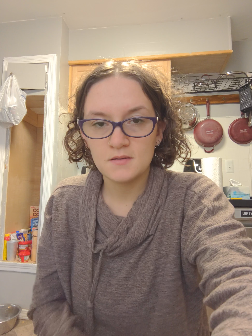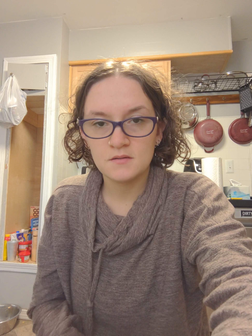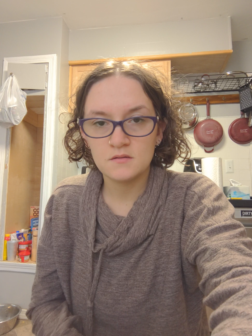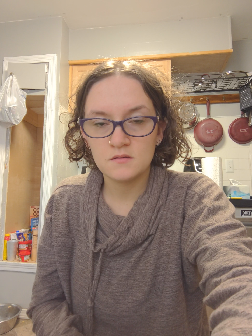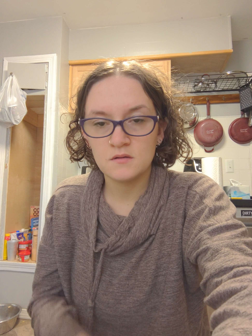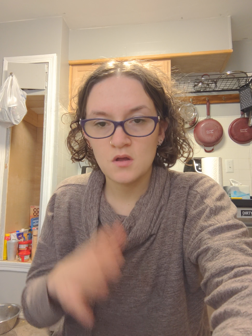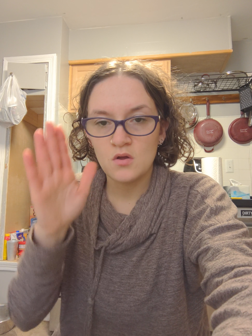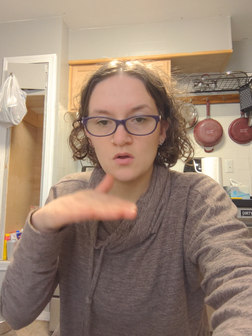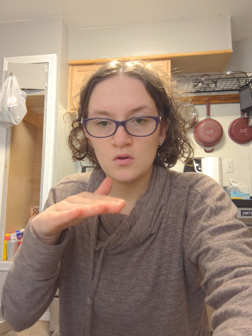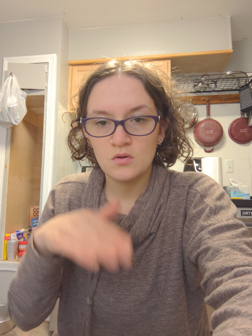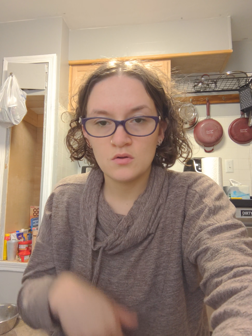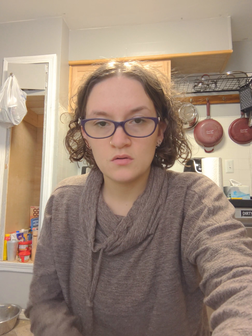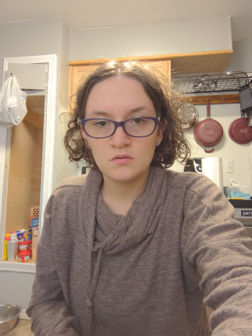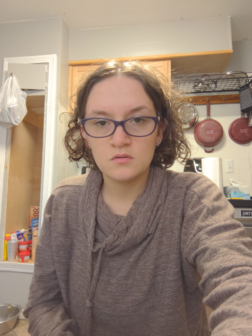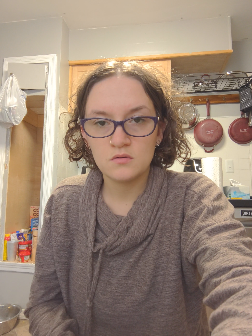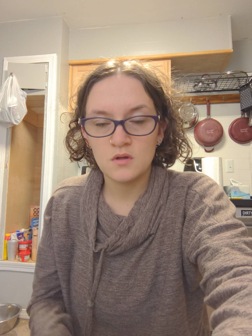on